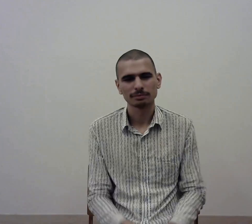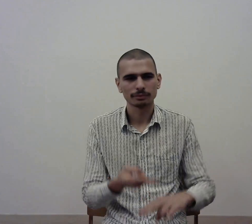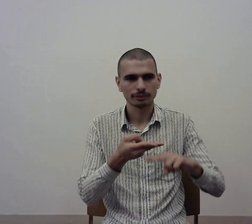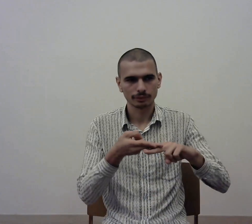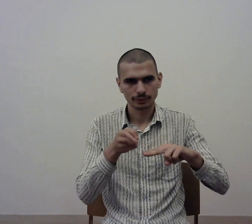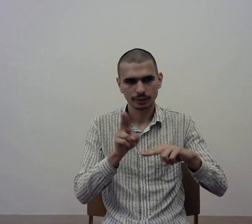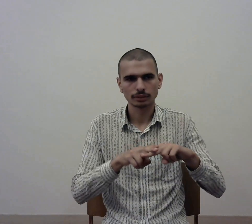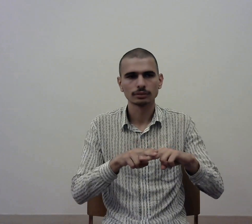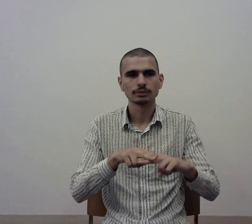bu